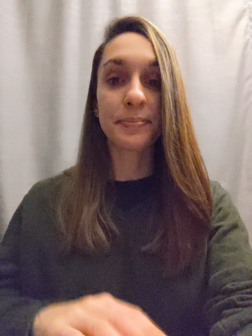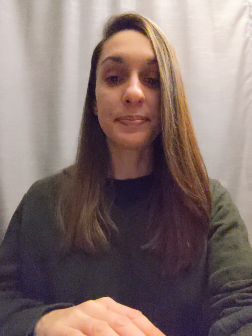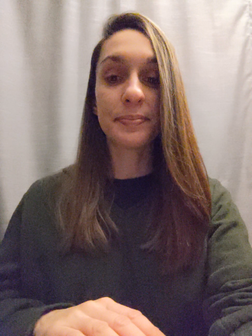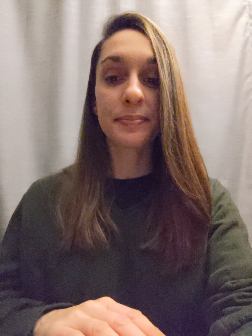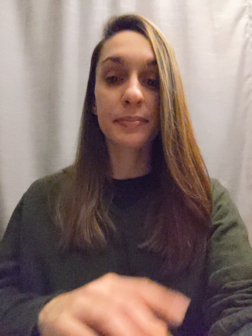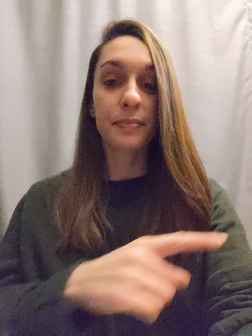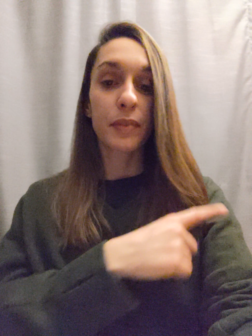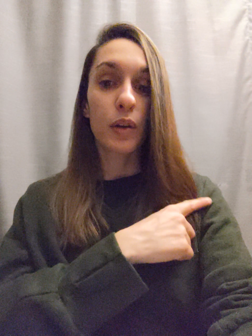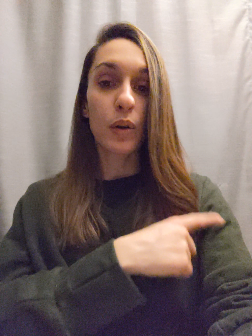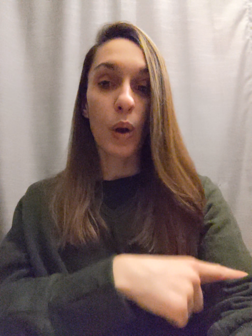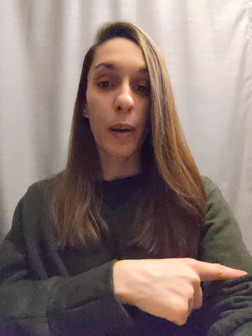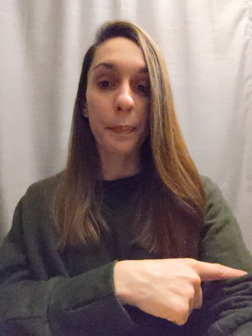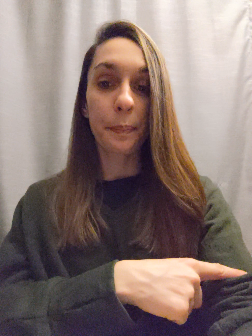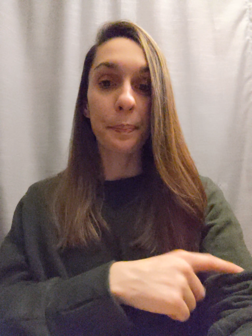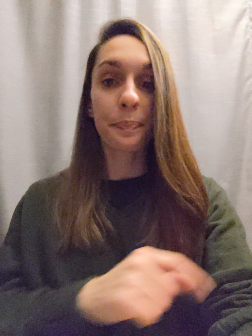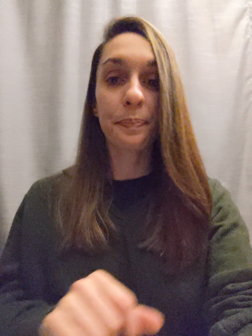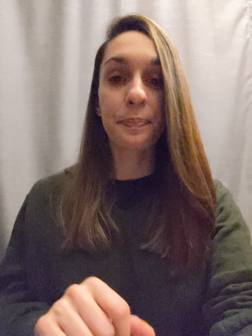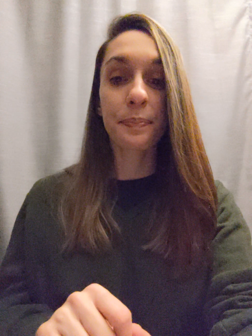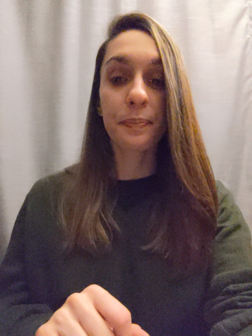arm